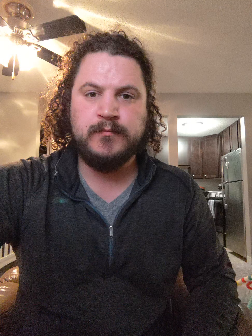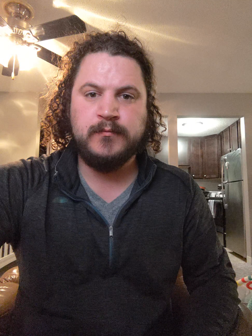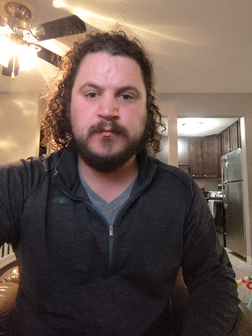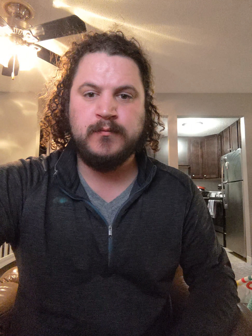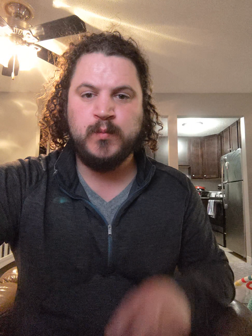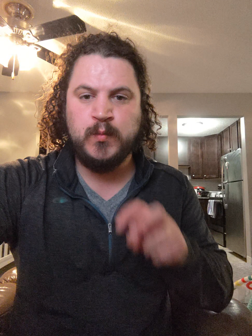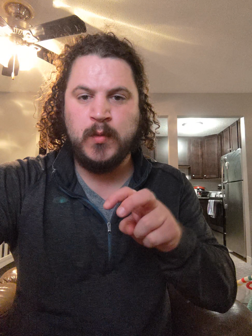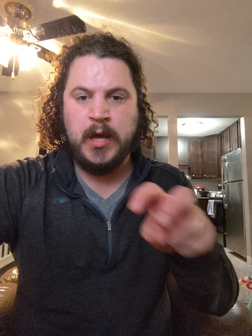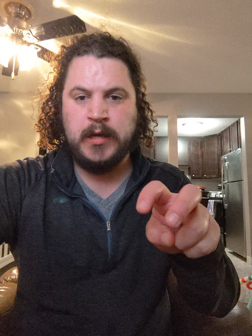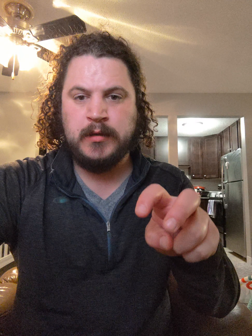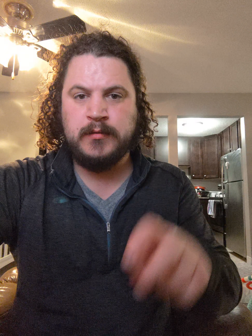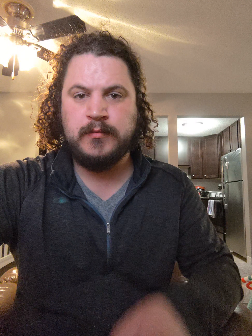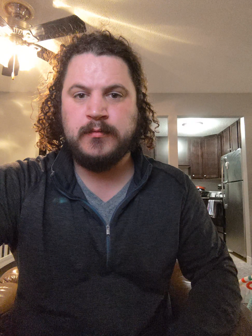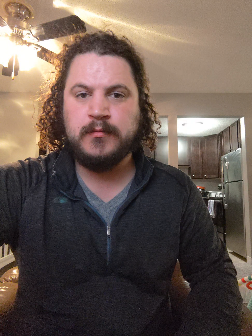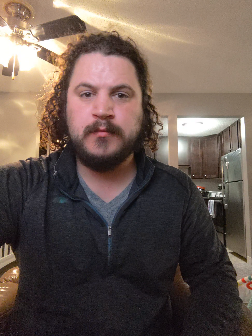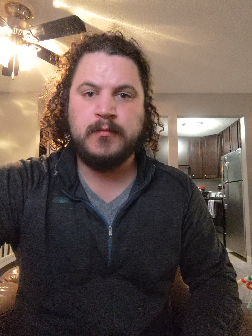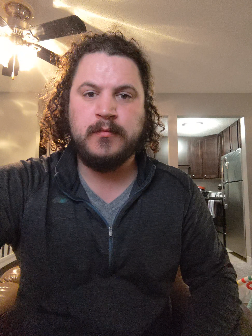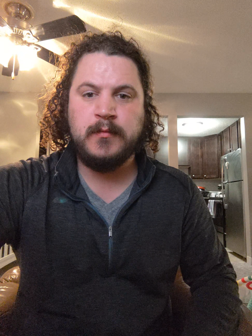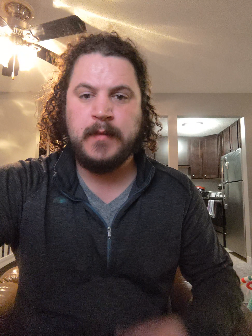ride